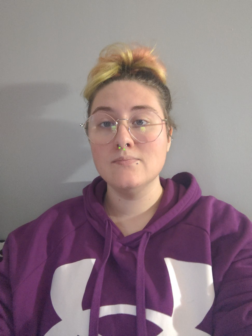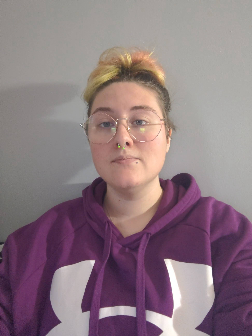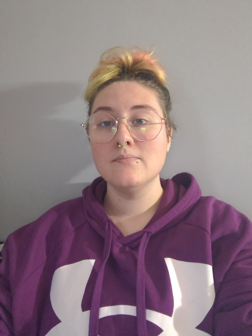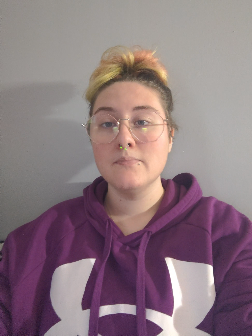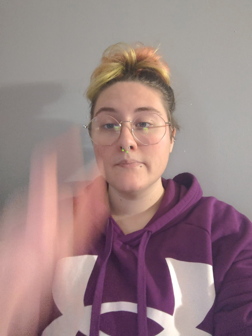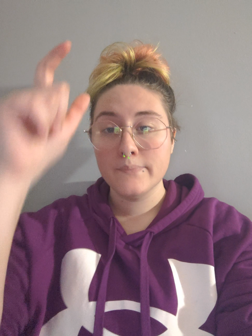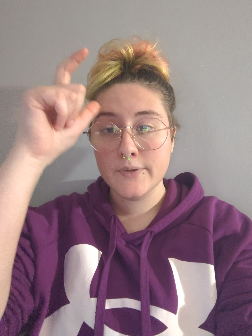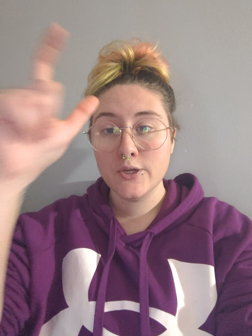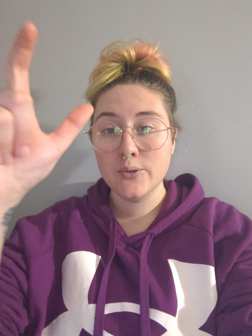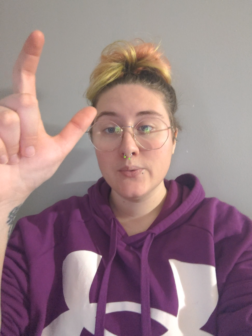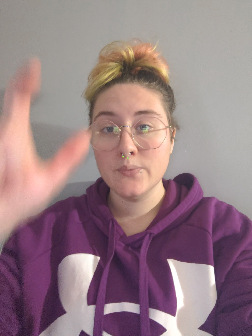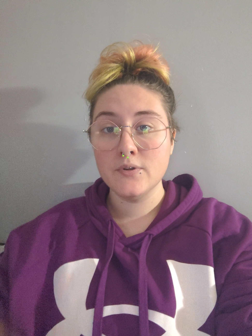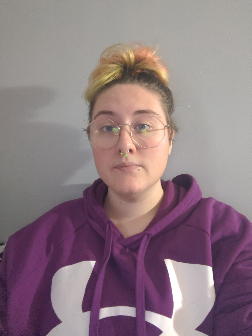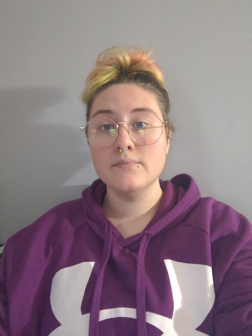moon